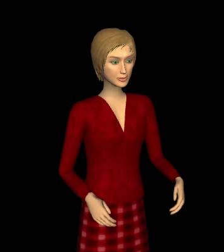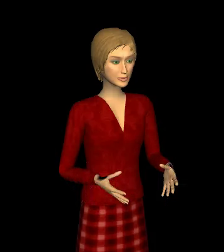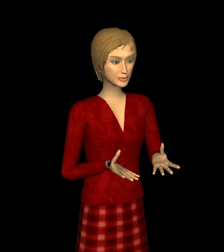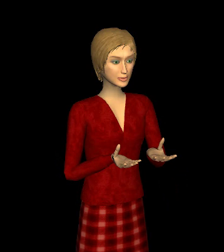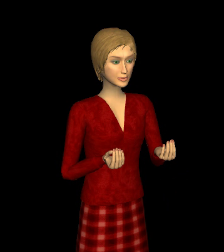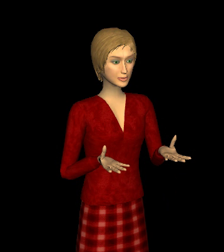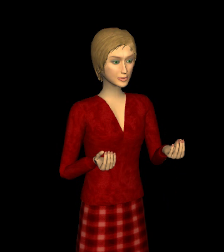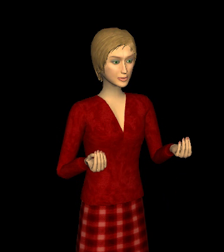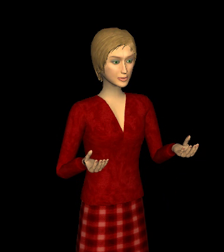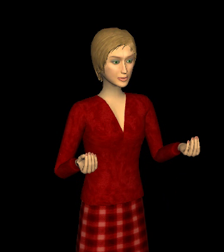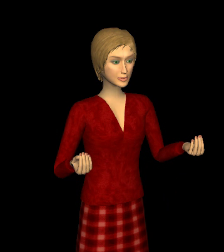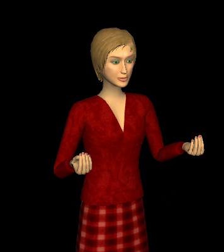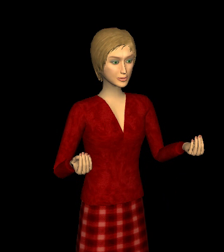كثيرا